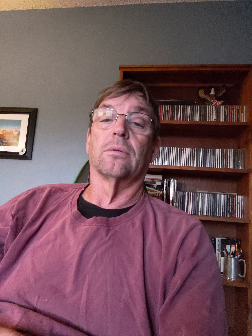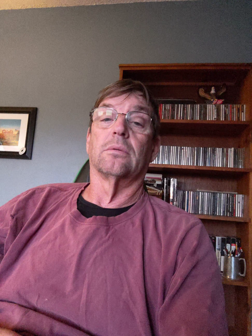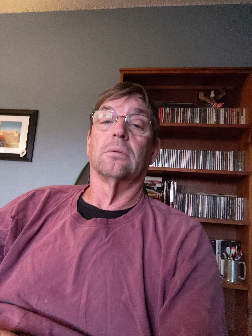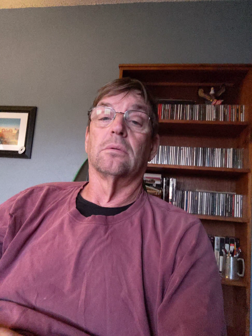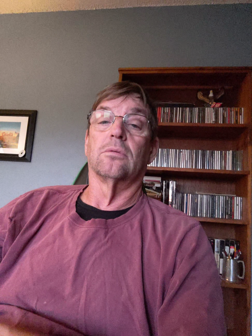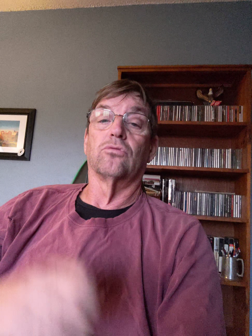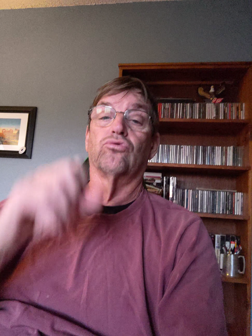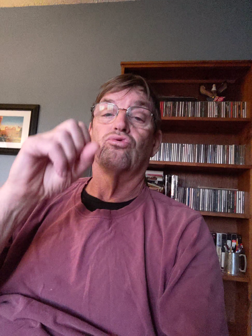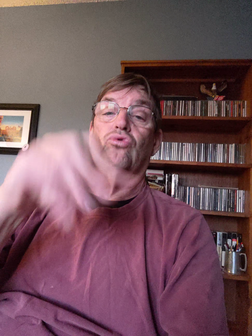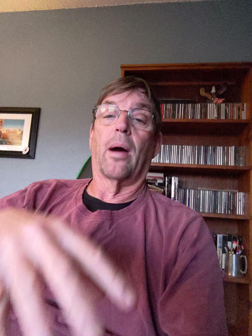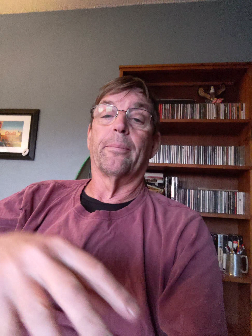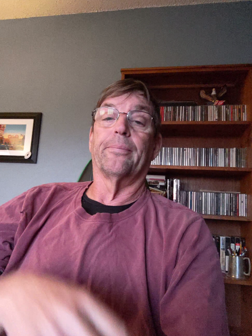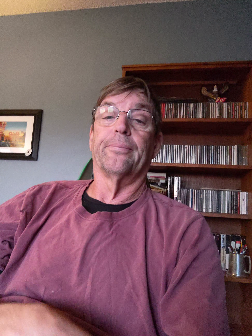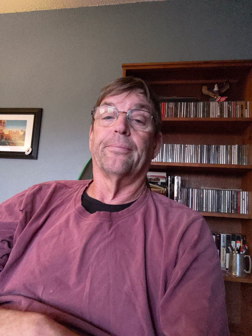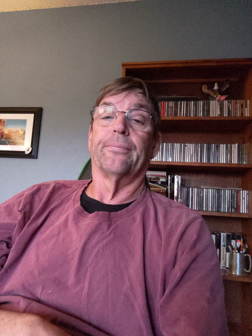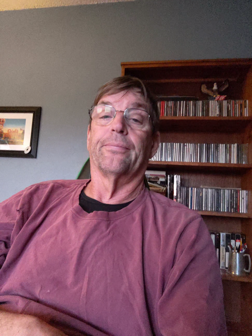drop